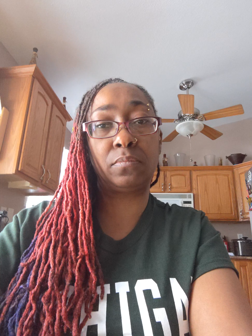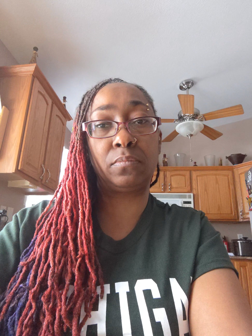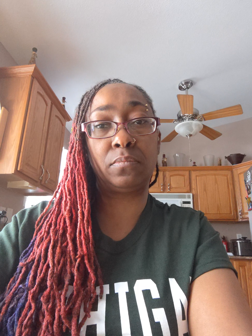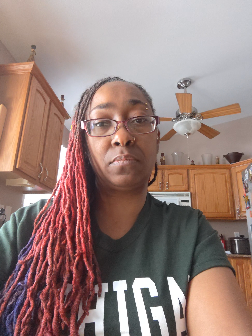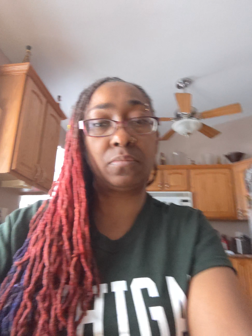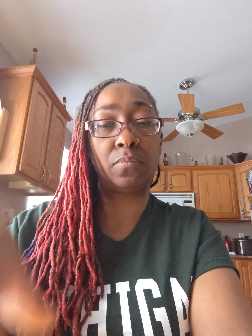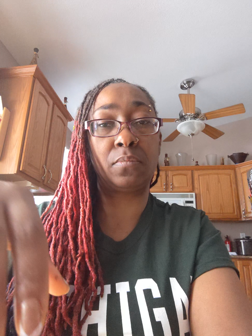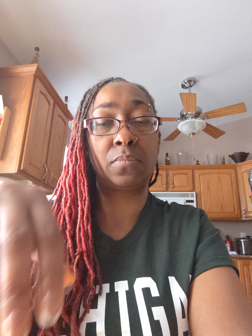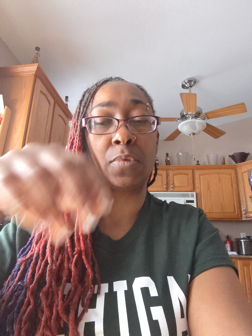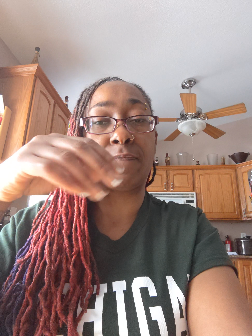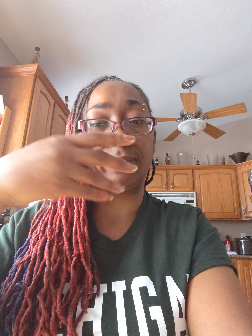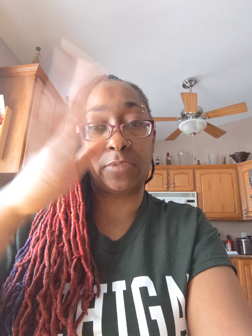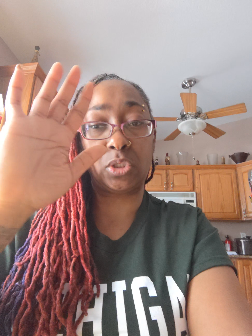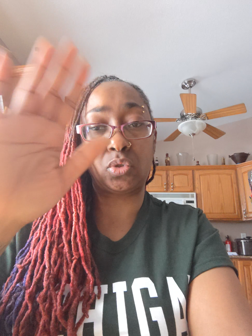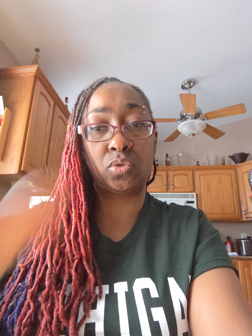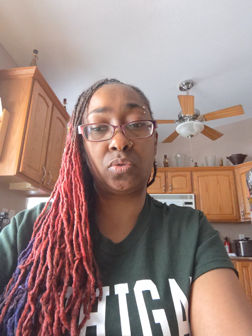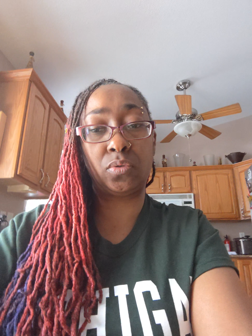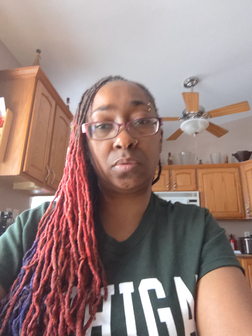finish